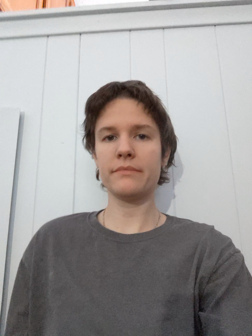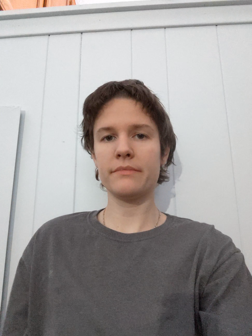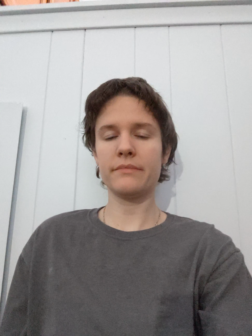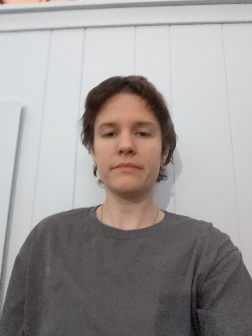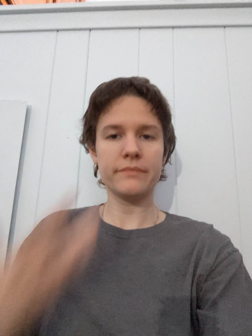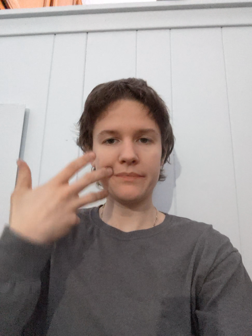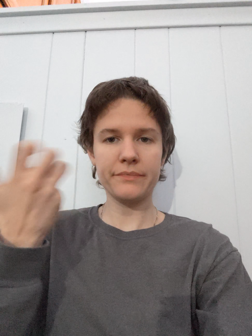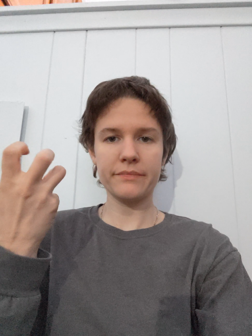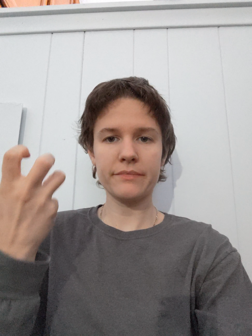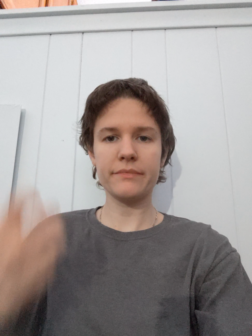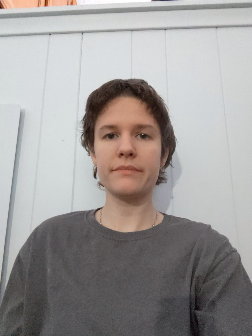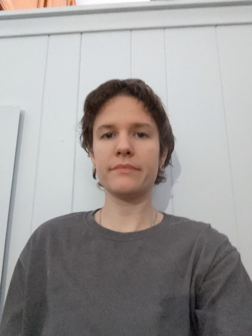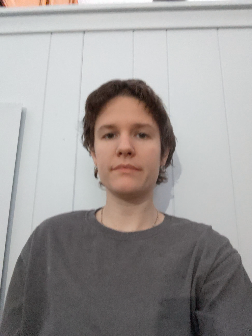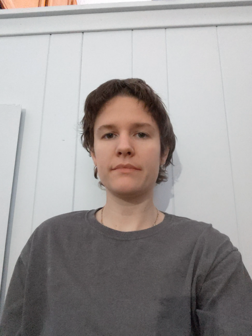tiger